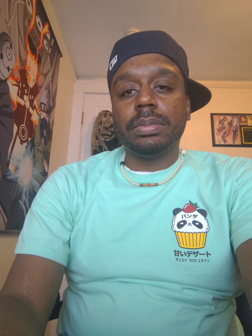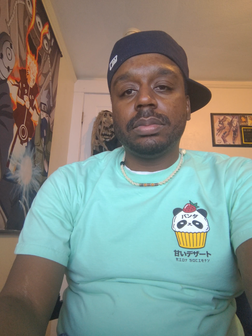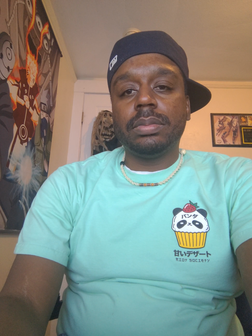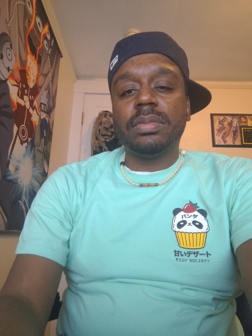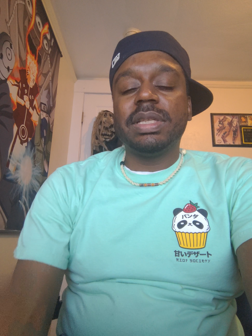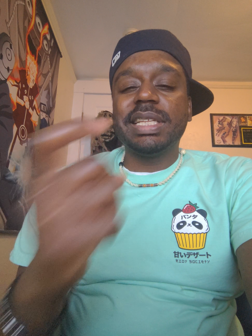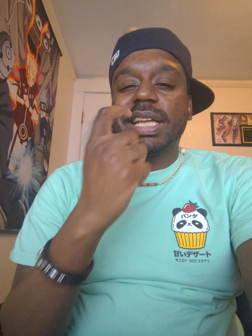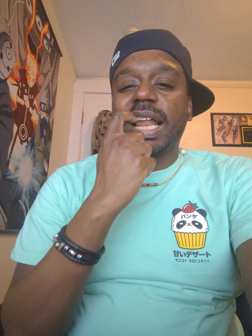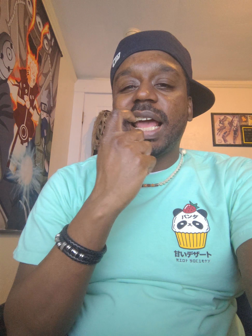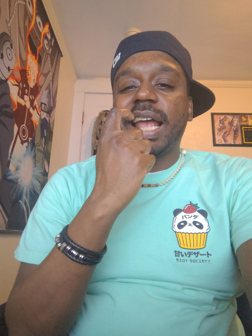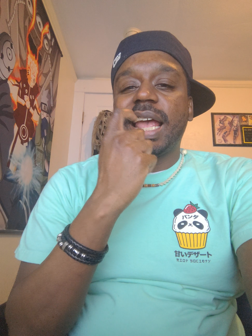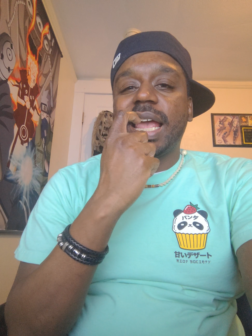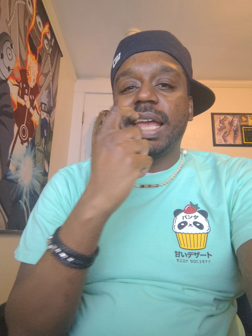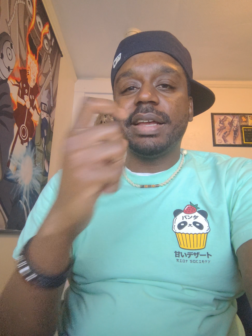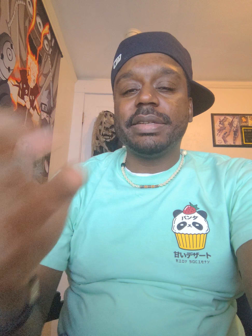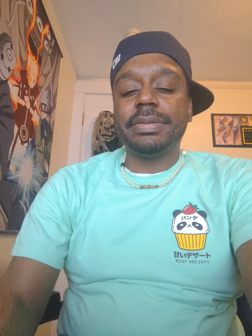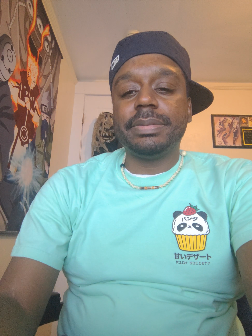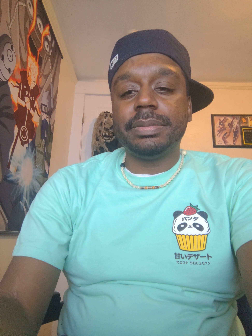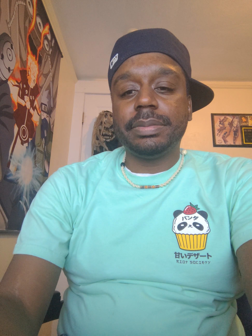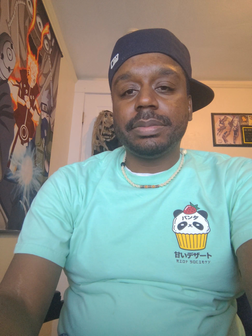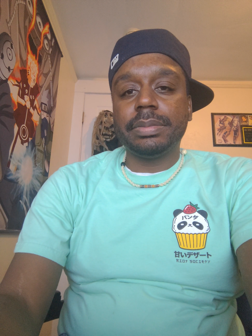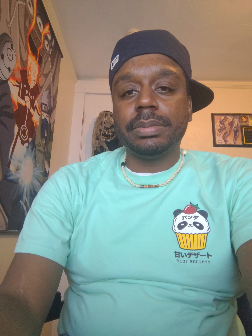window